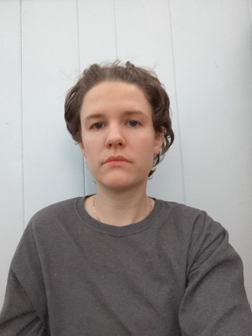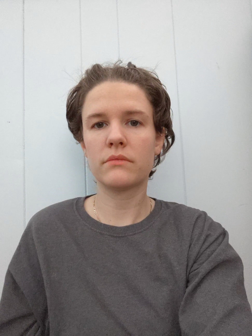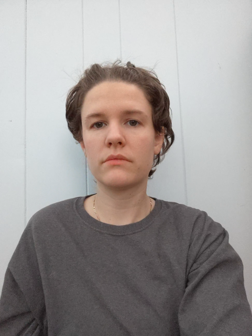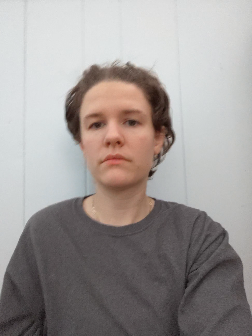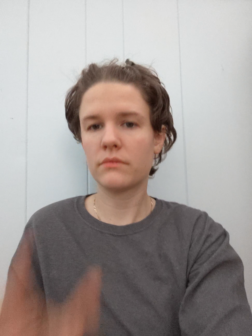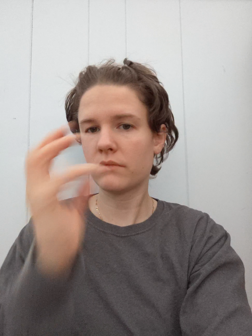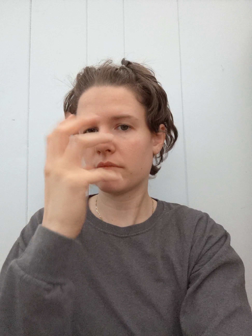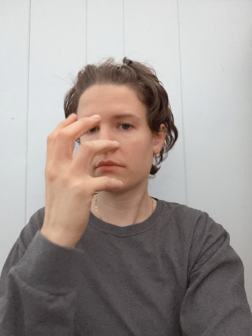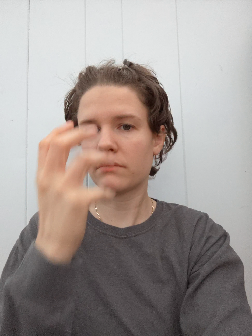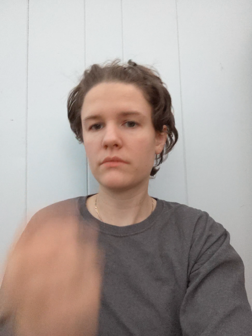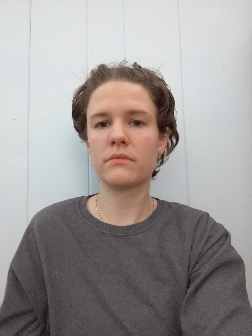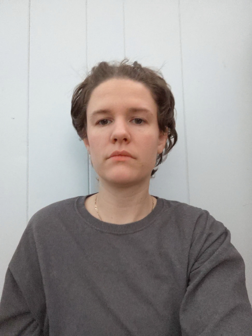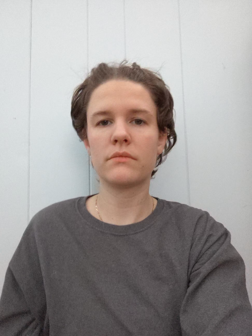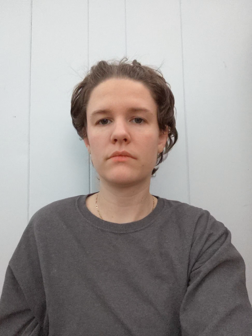clown